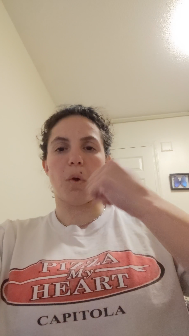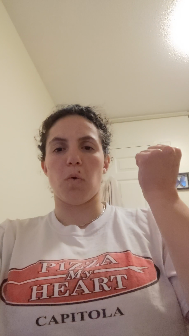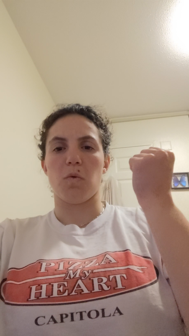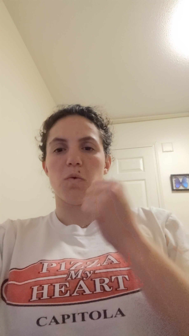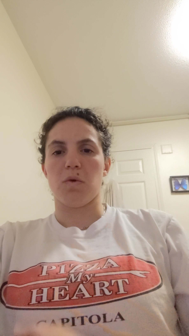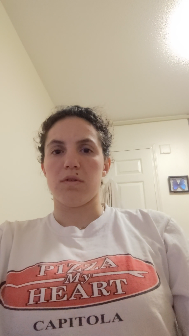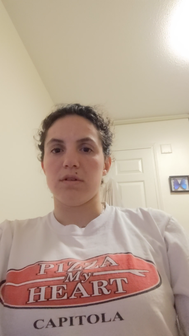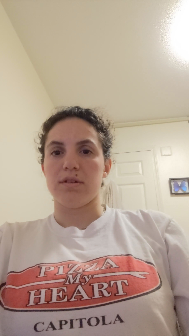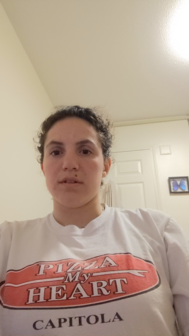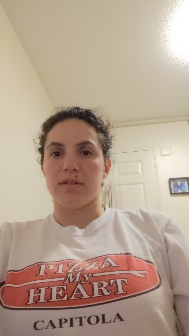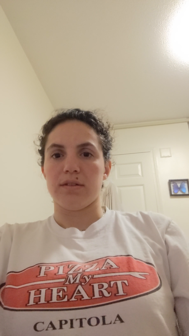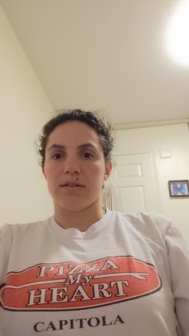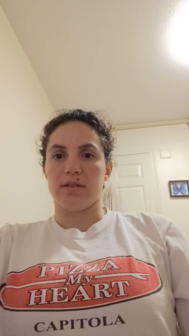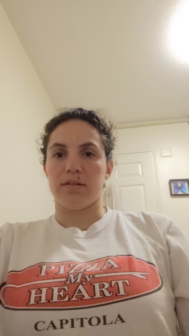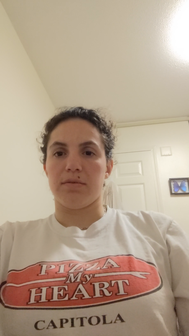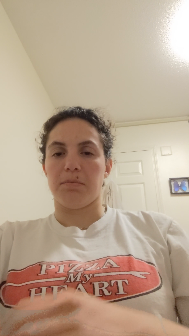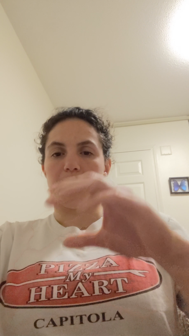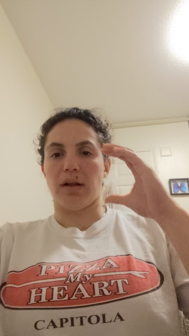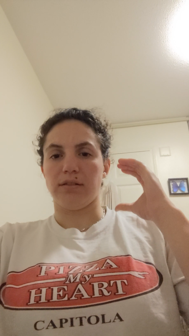bus